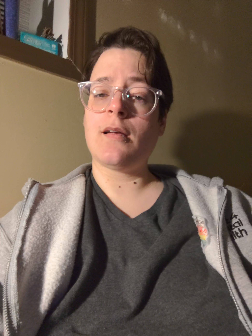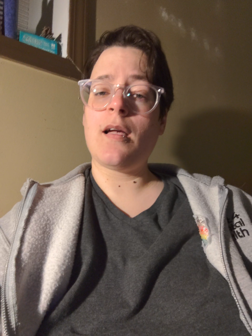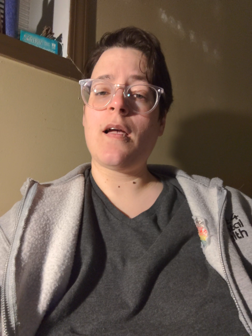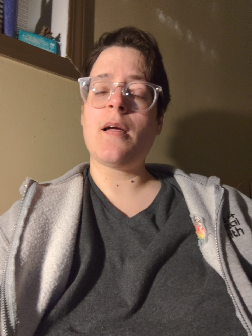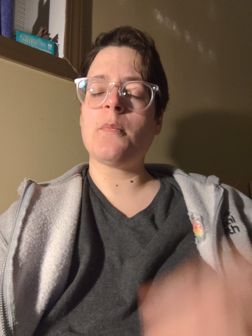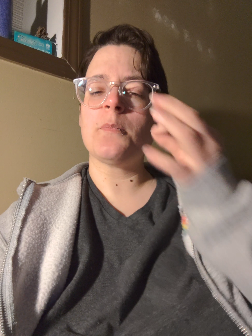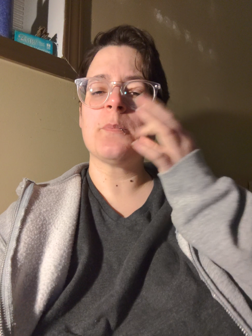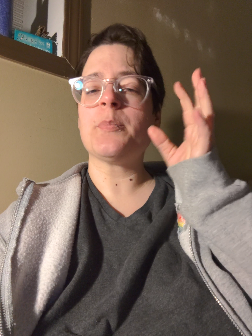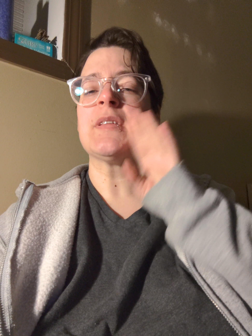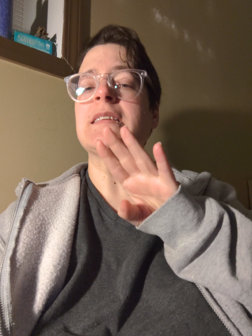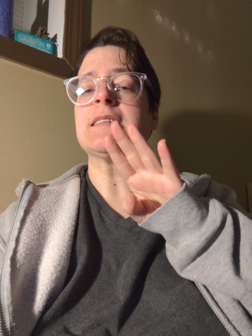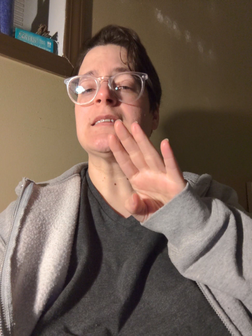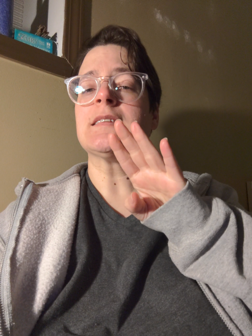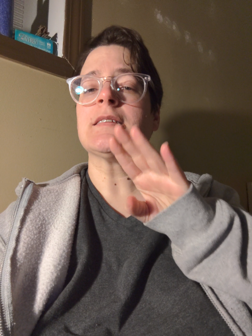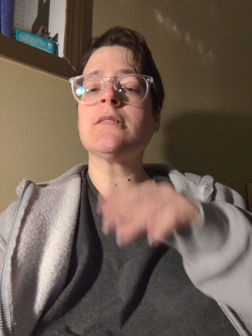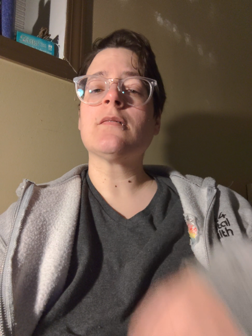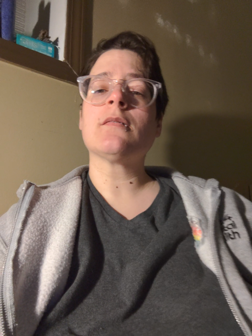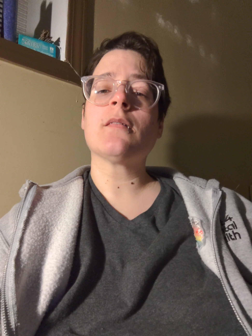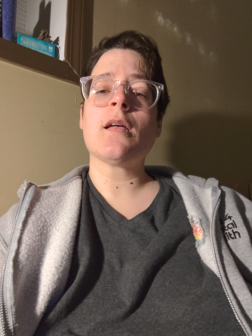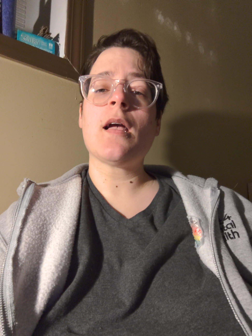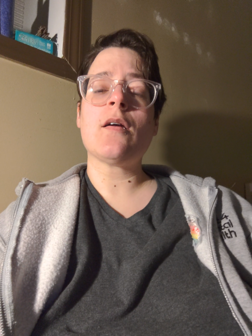bee